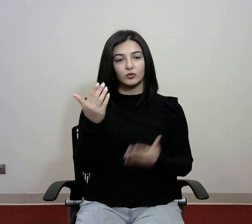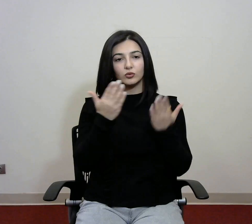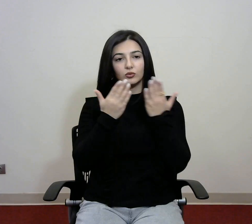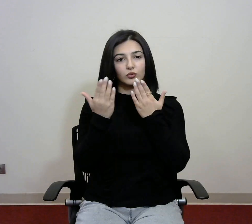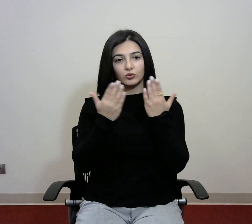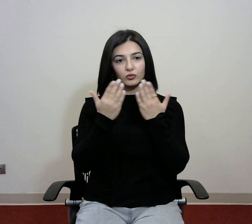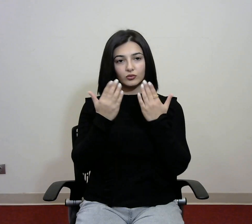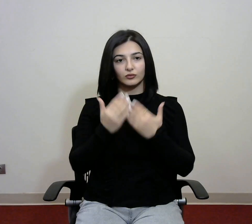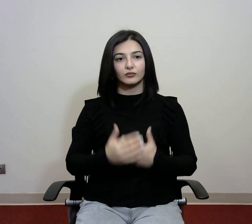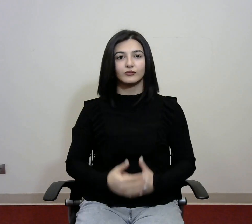oxumaq